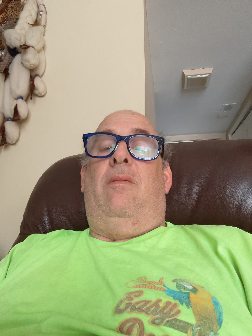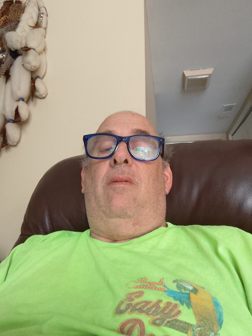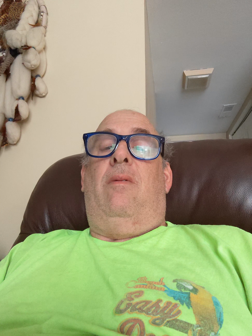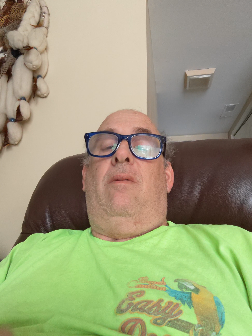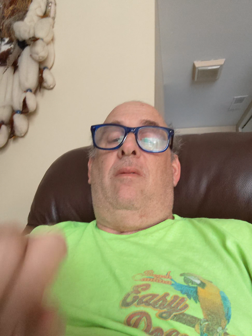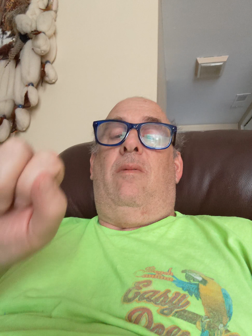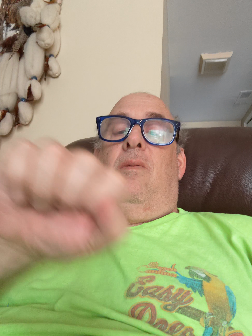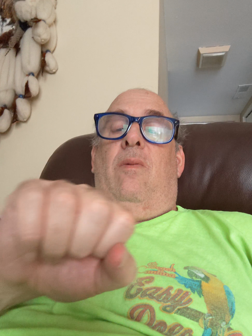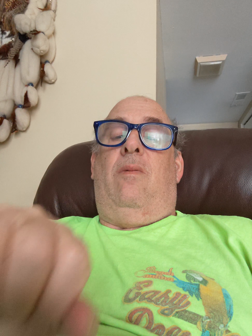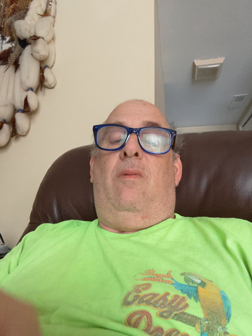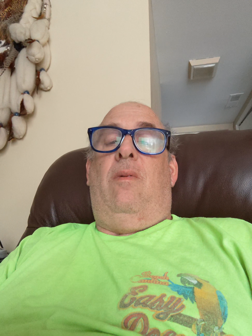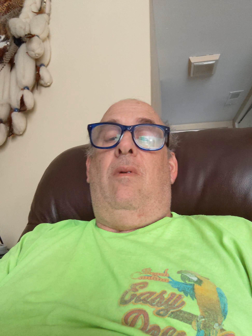shoe